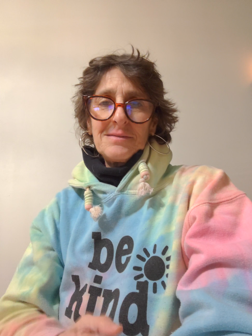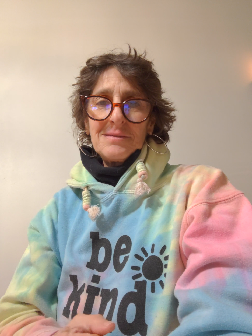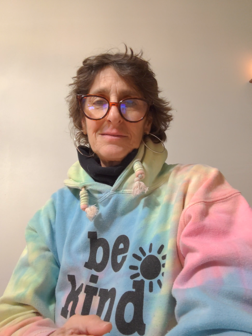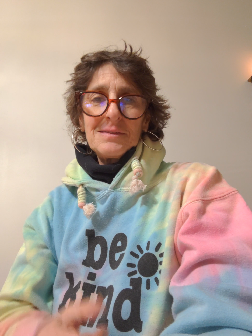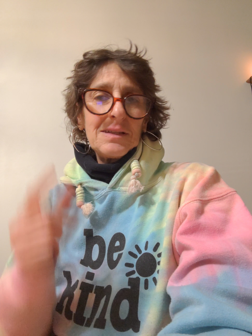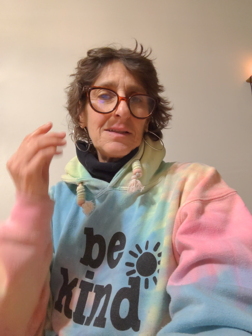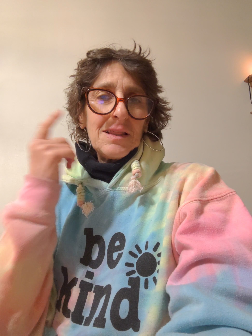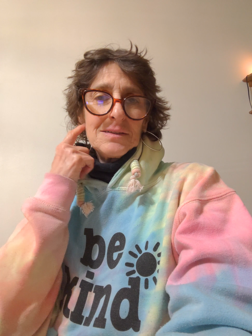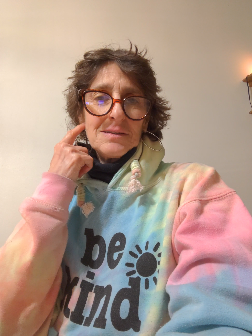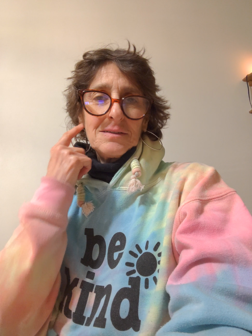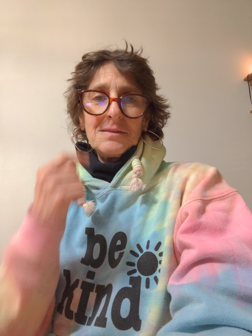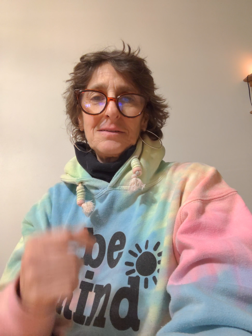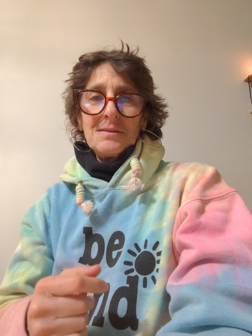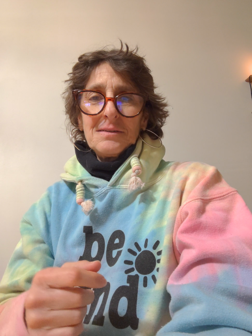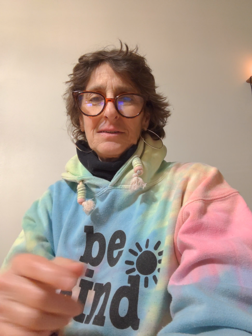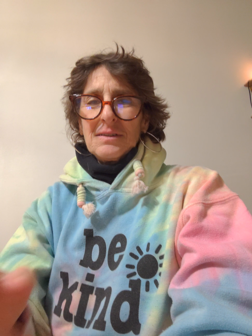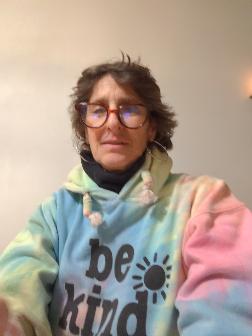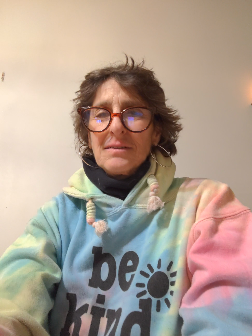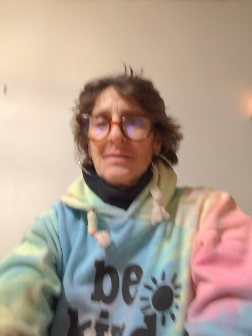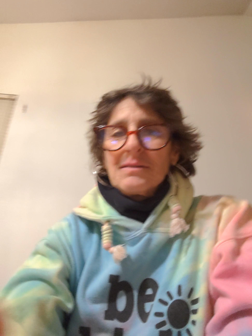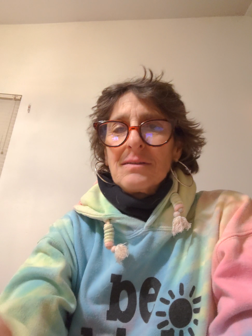listen